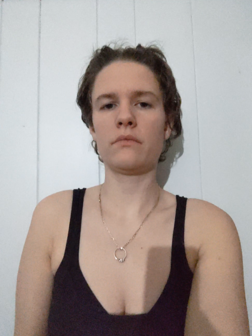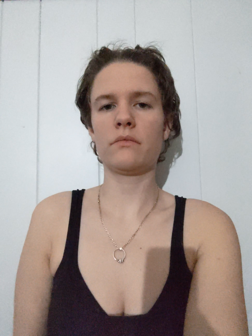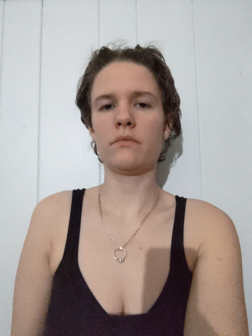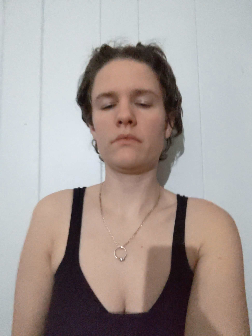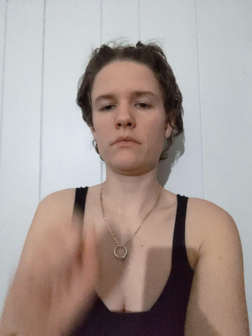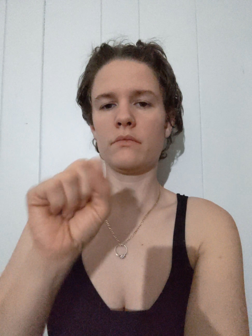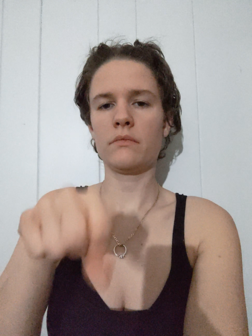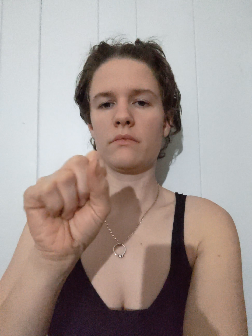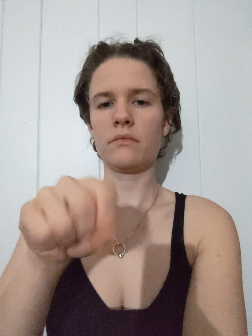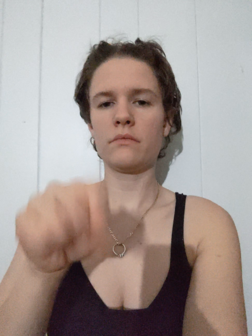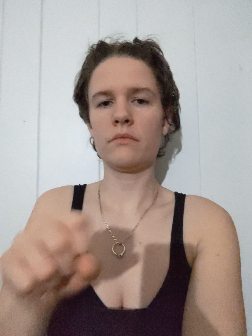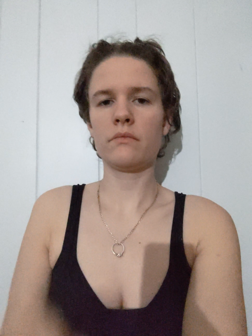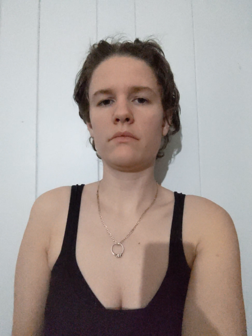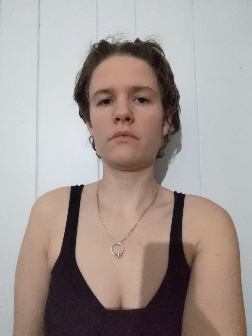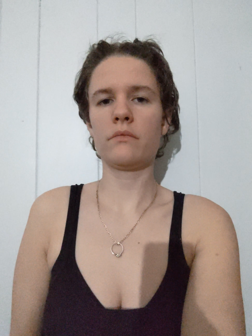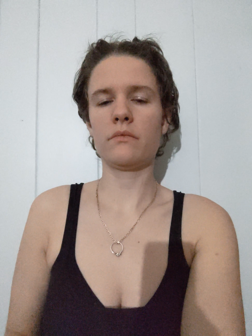yes